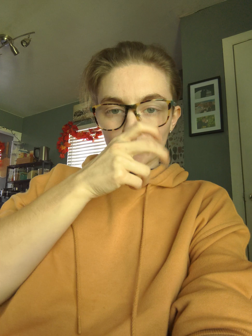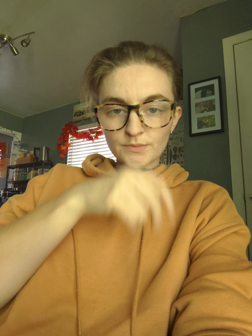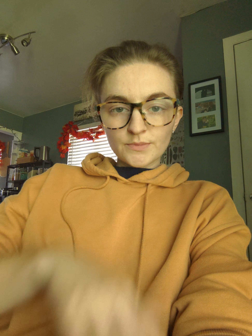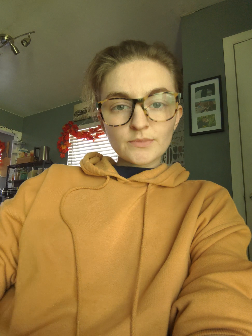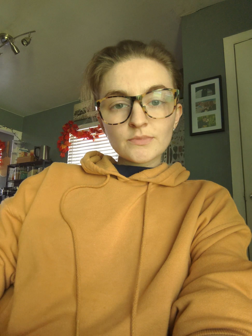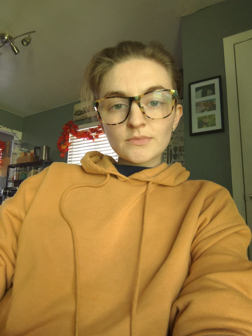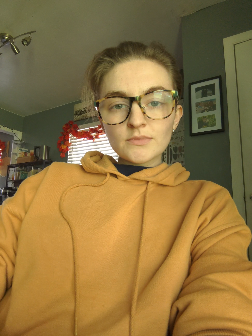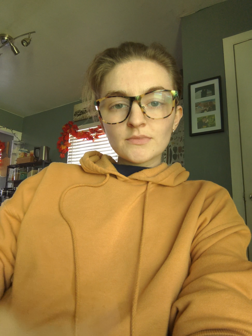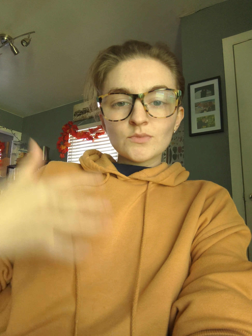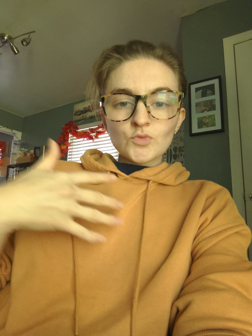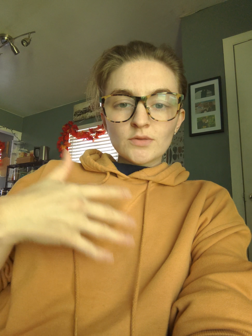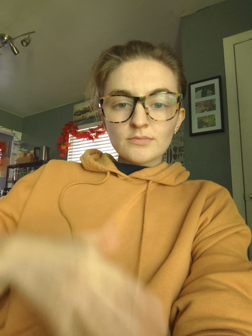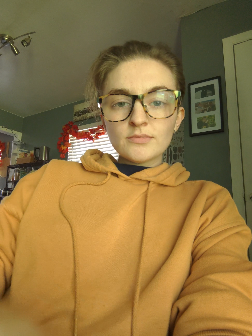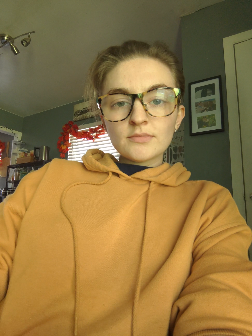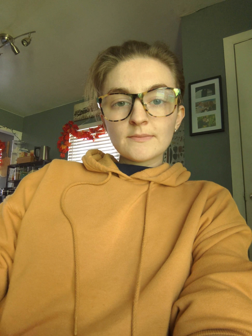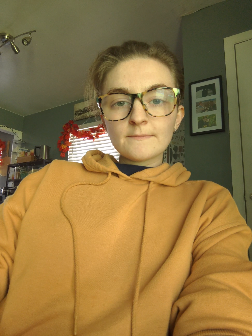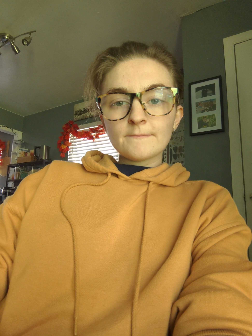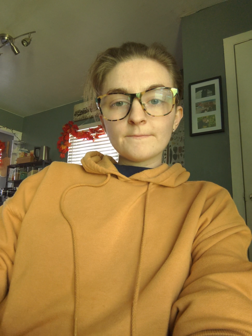scared